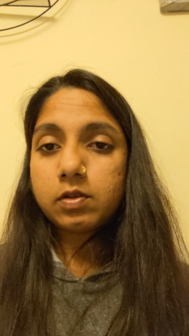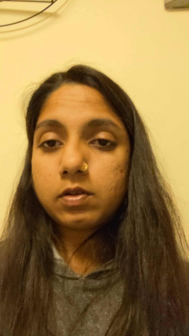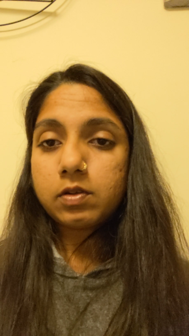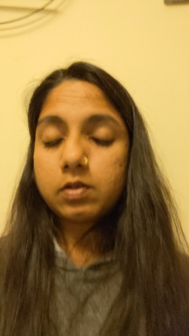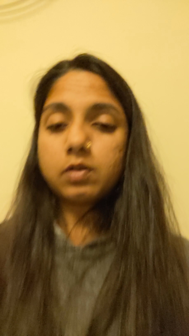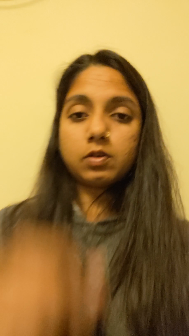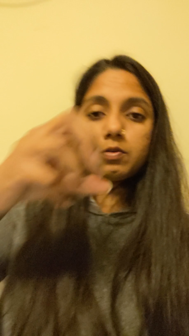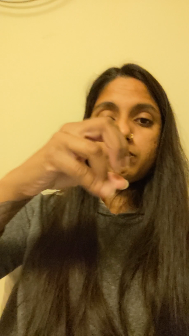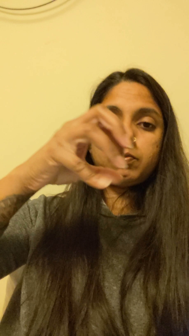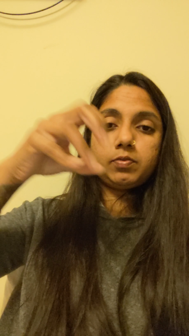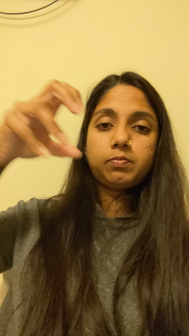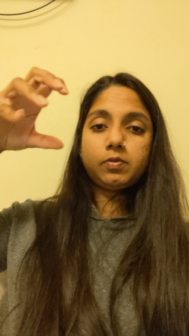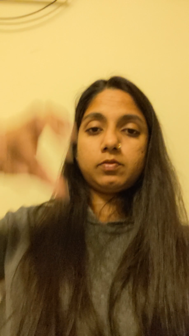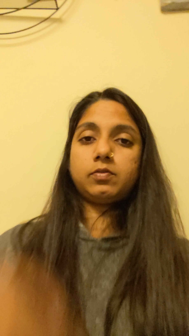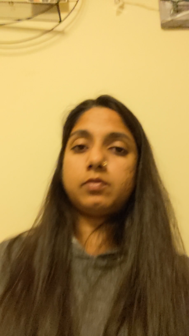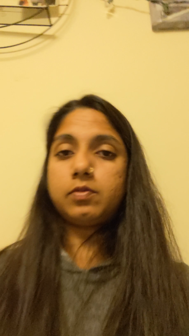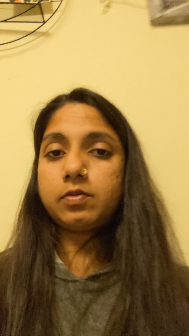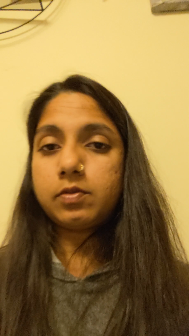bubbles